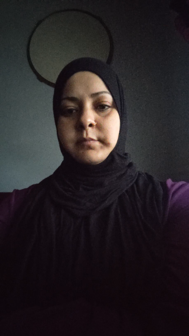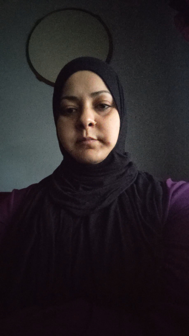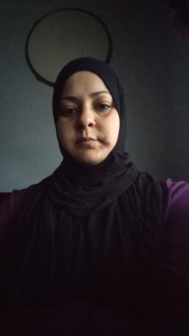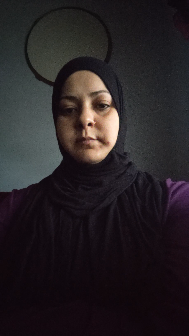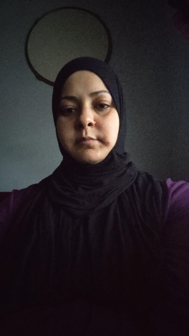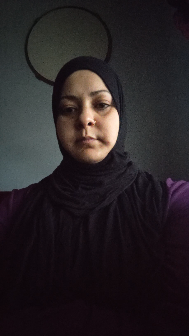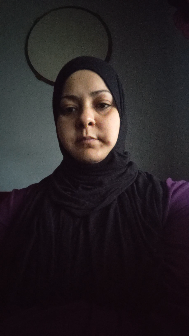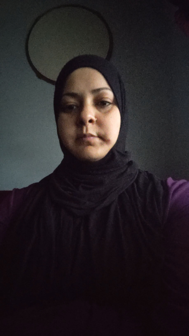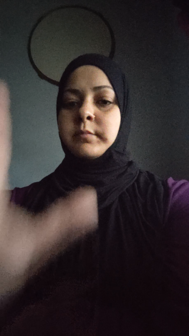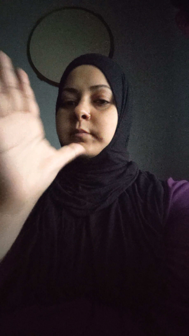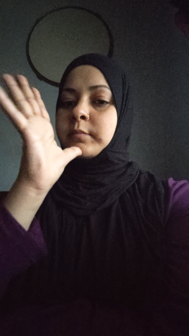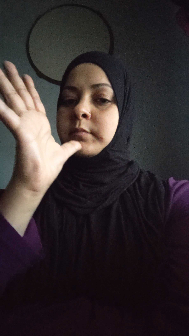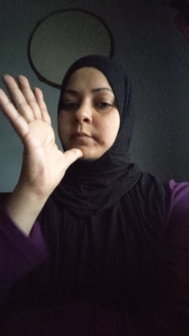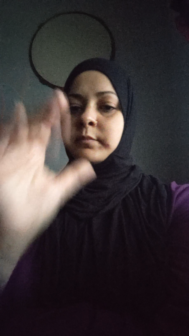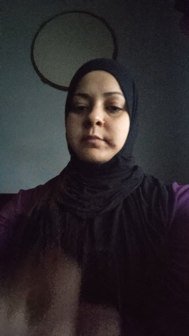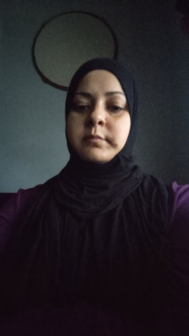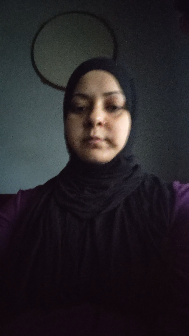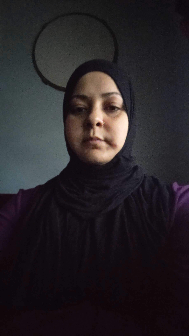mommy